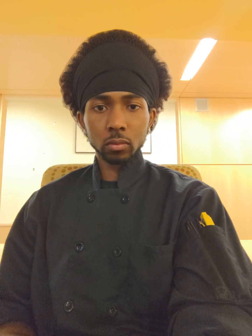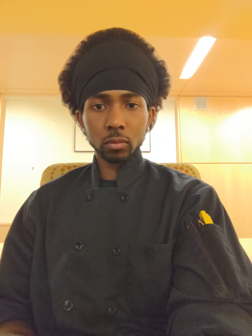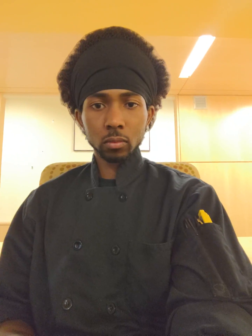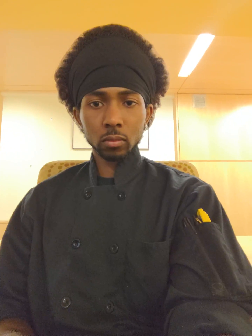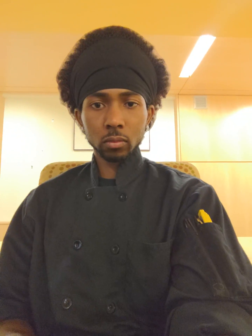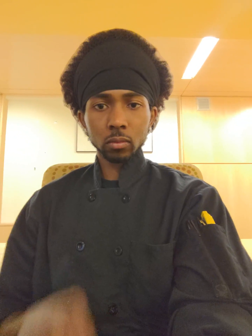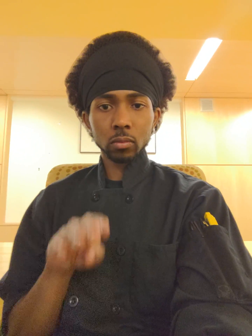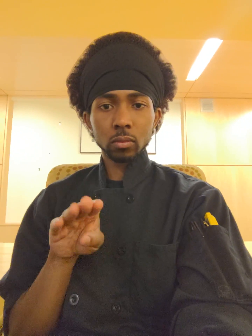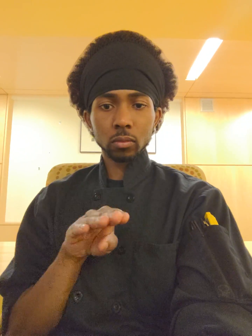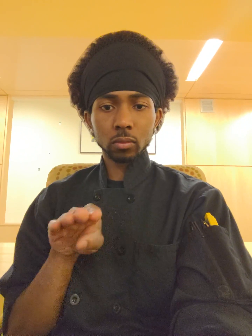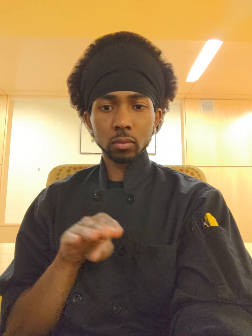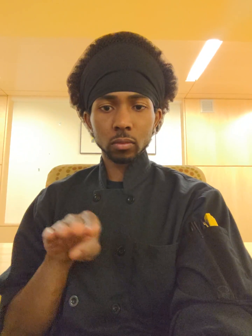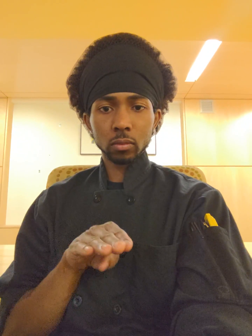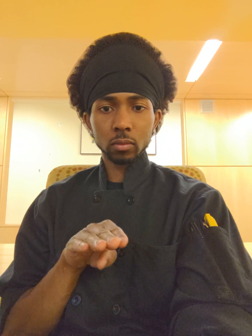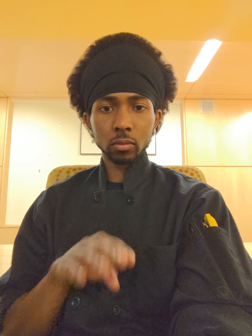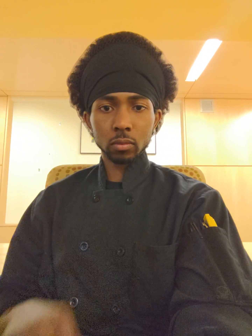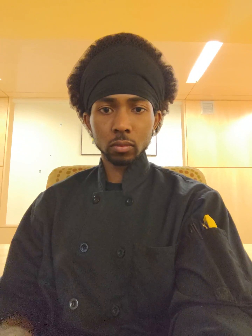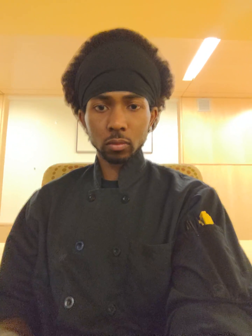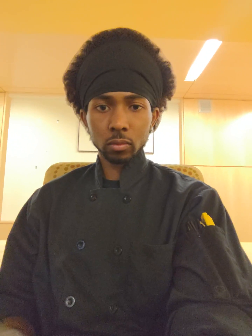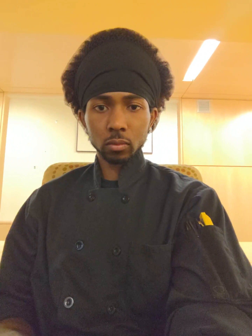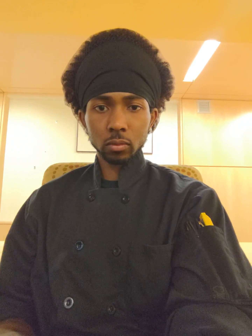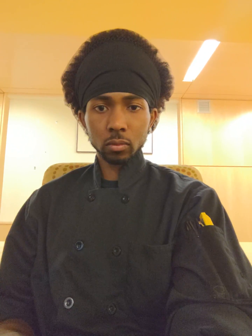boots